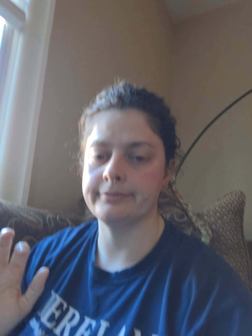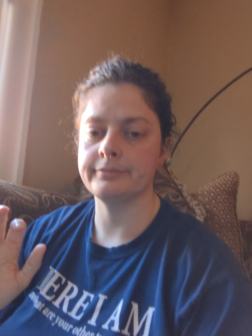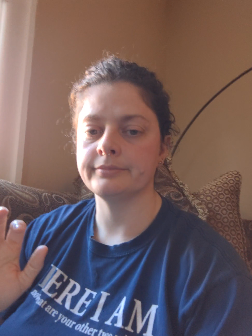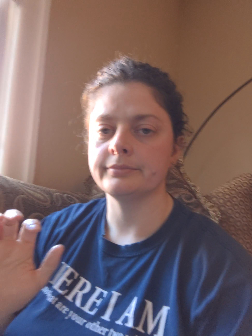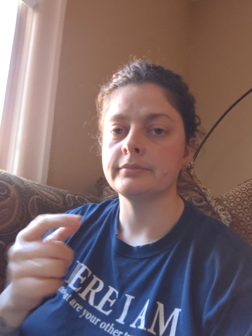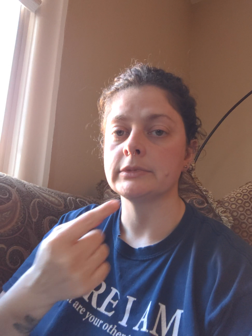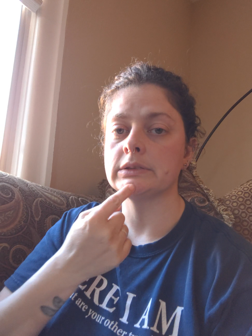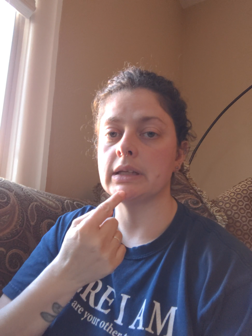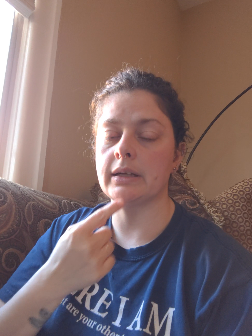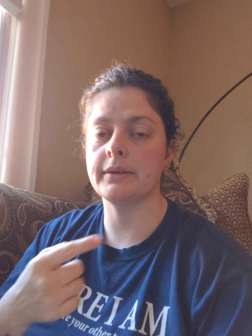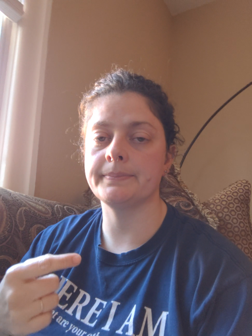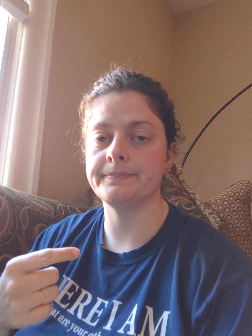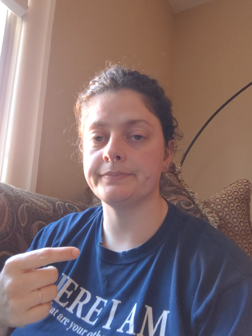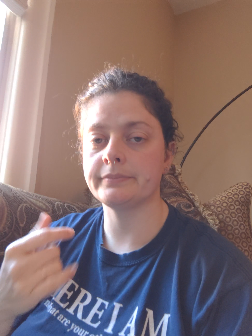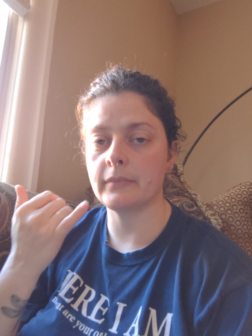say